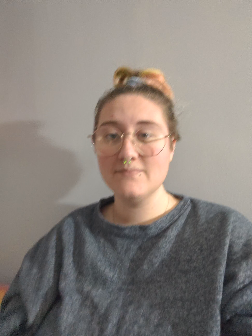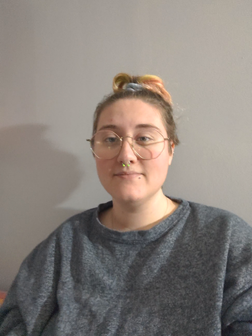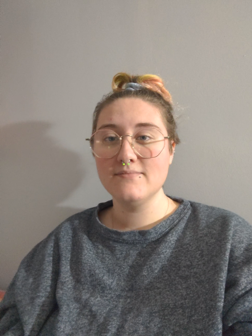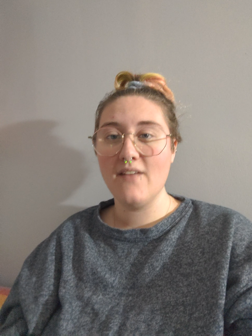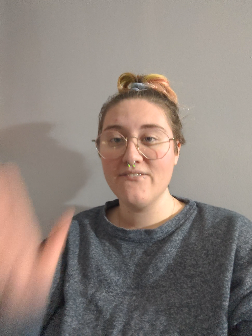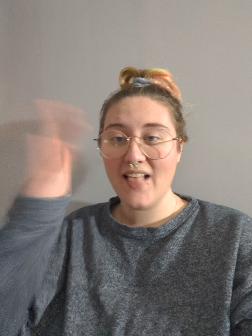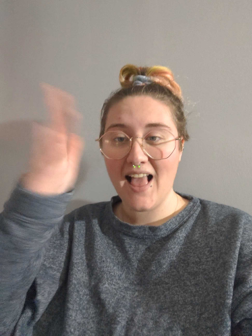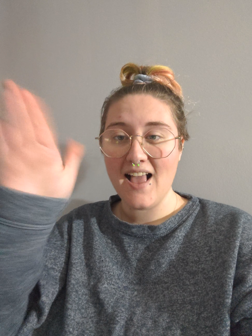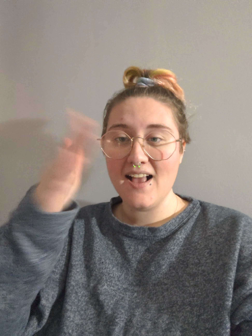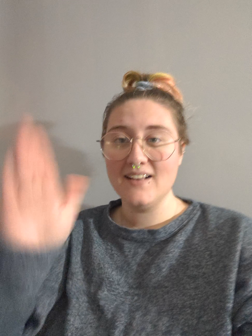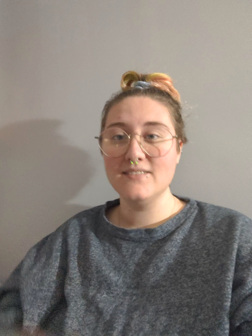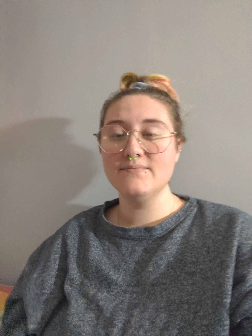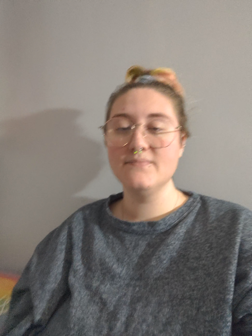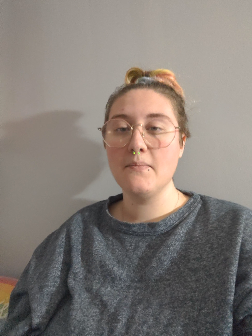flag